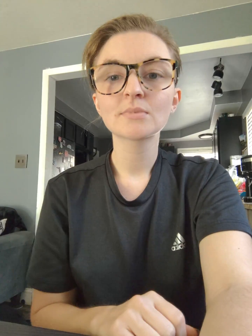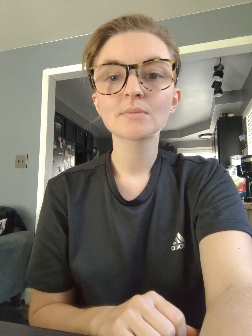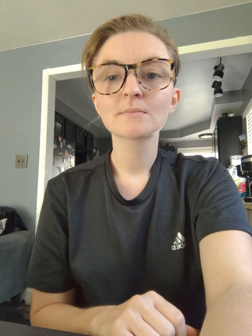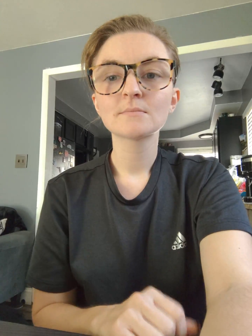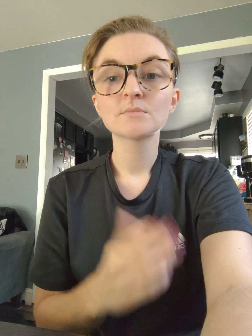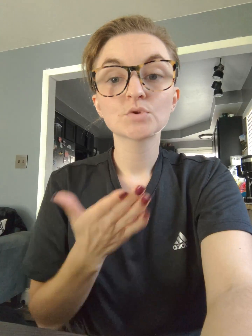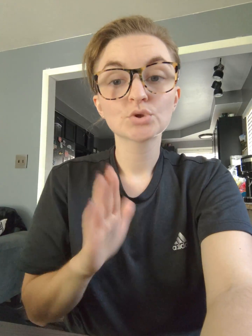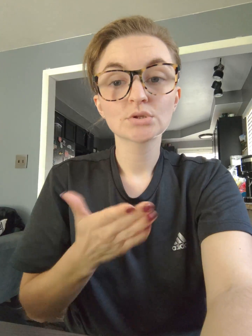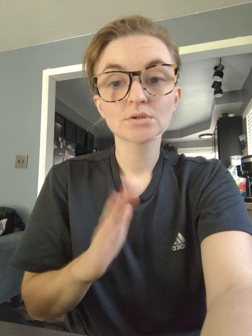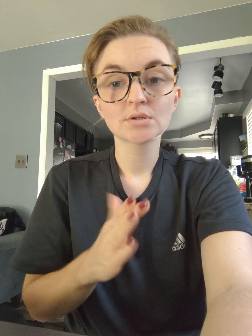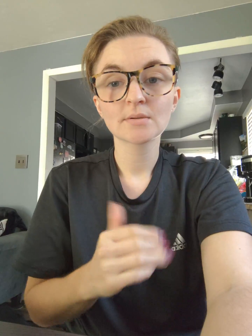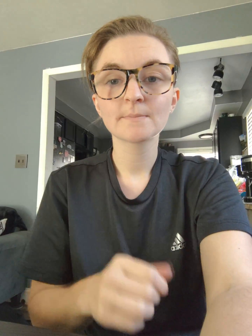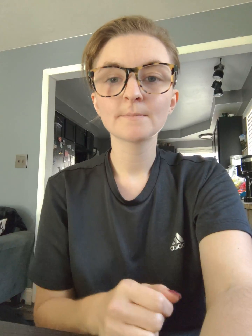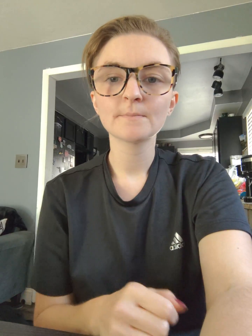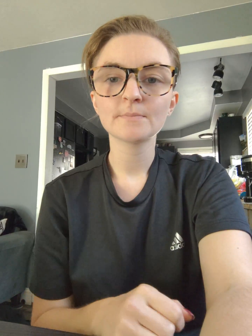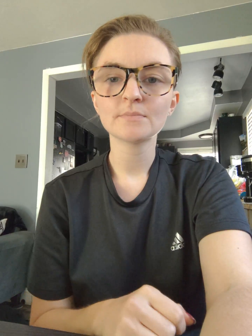cook